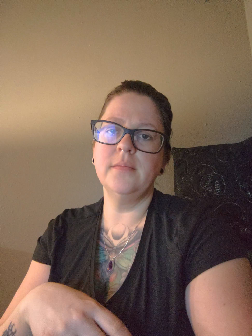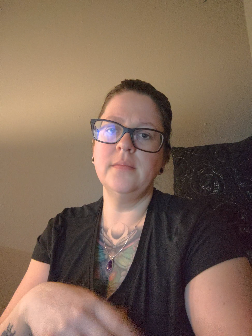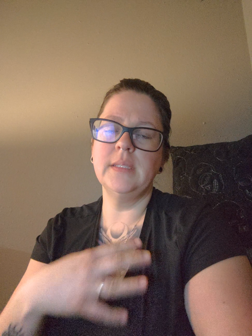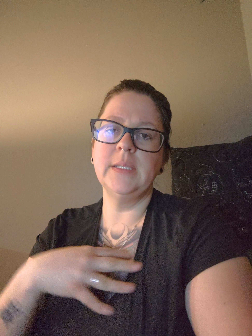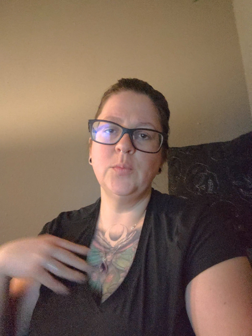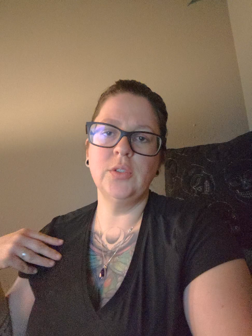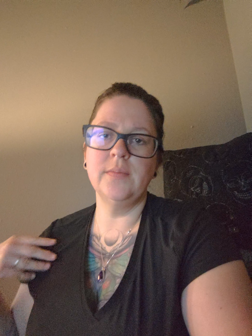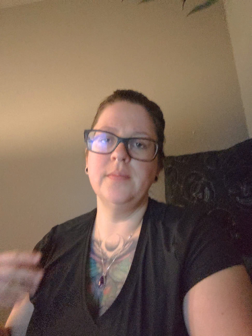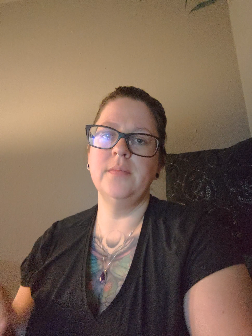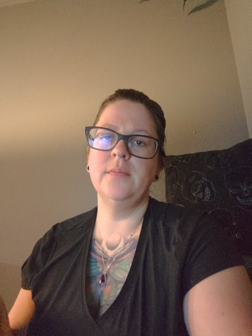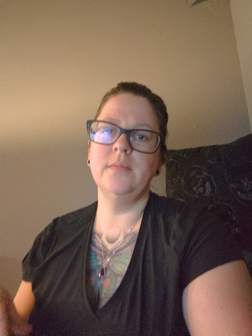zebra